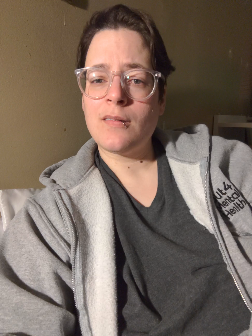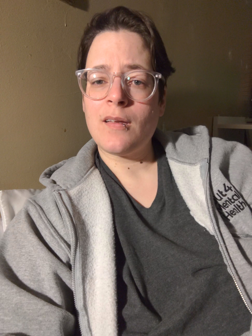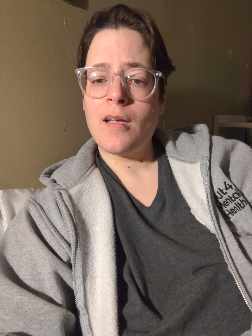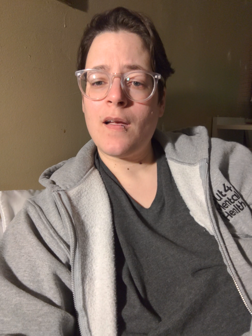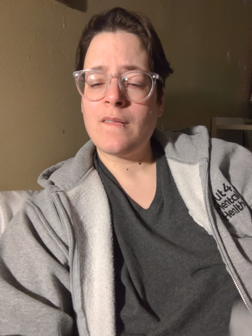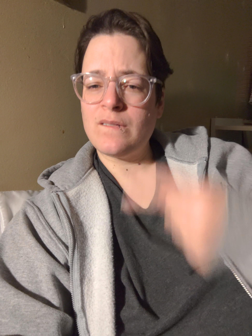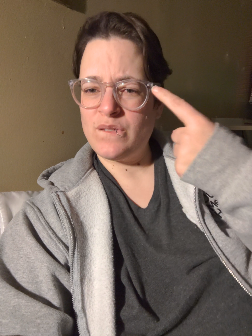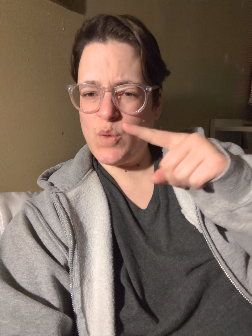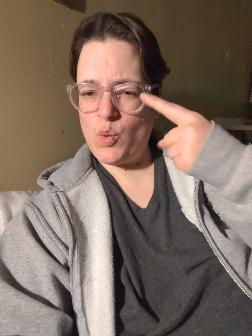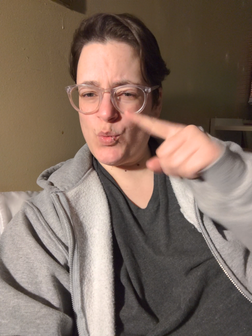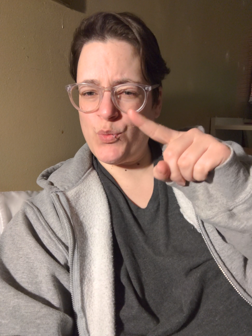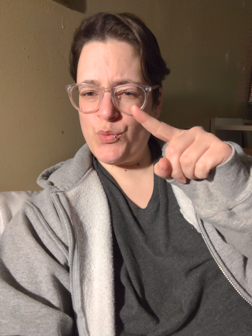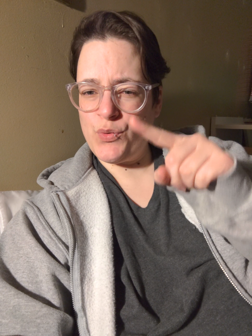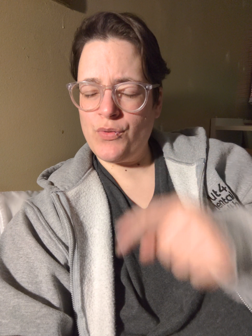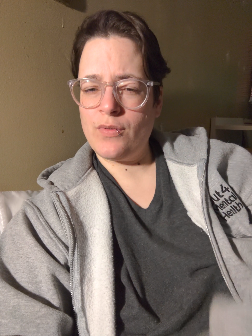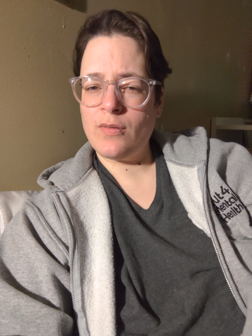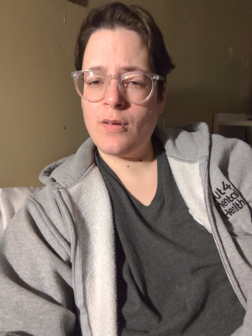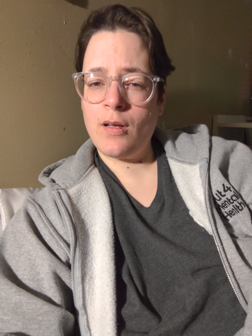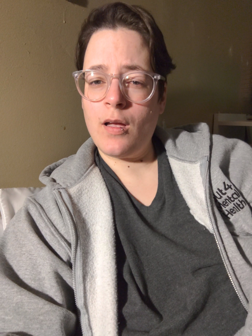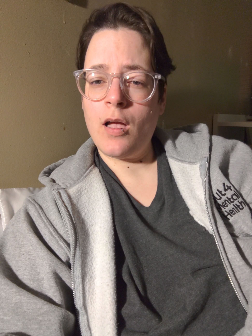for